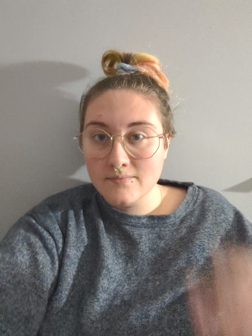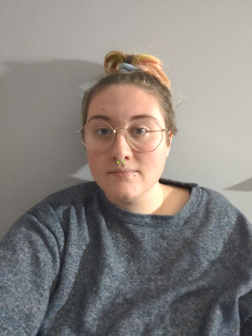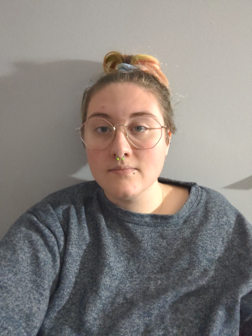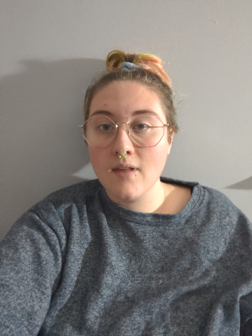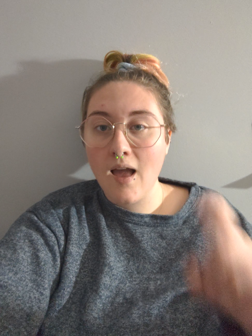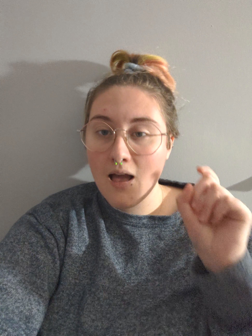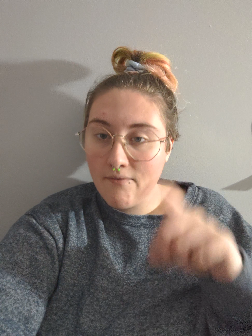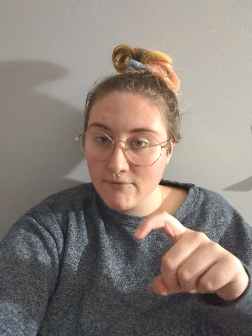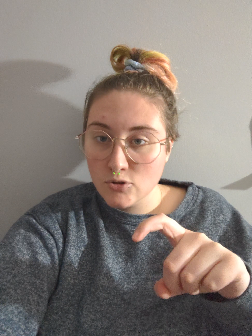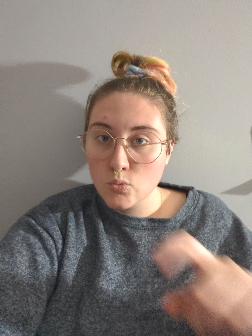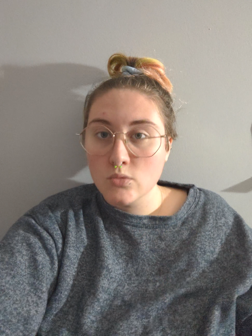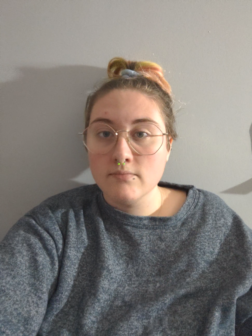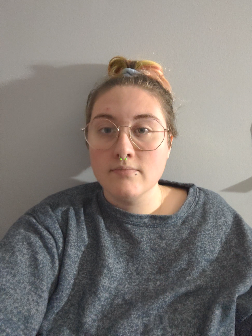have to